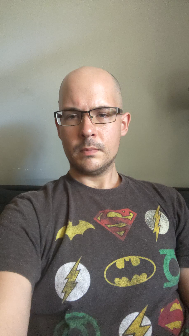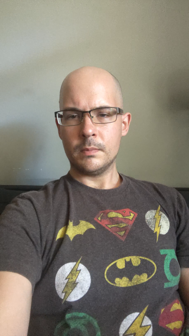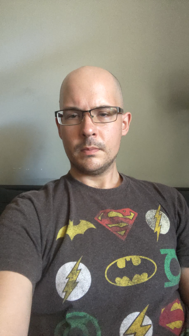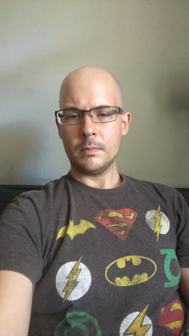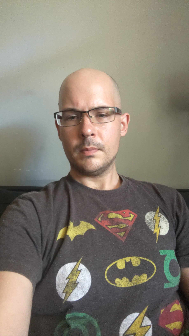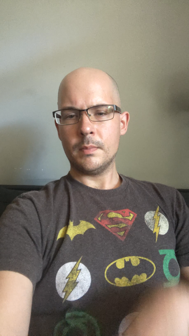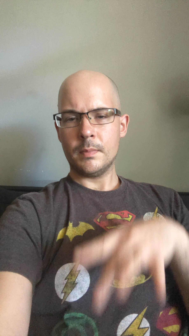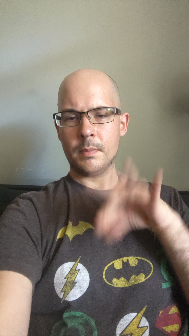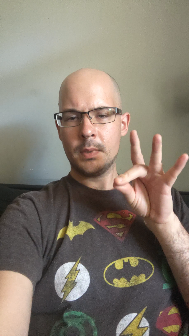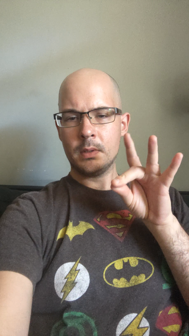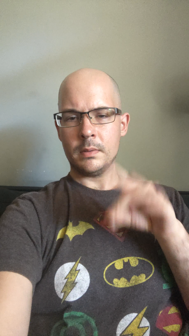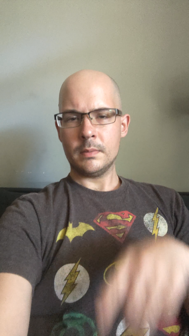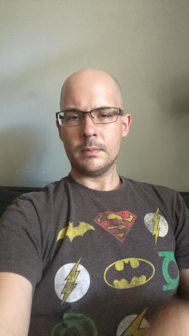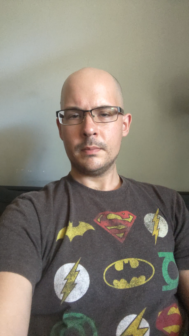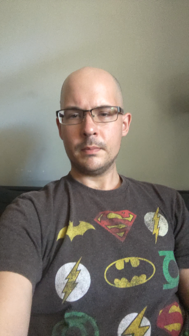pick